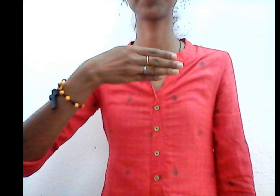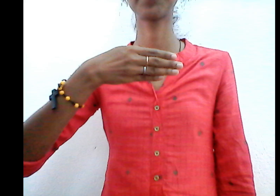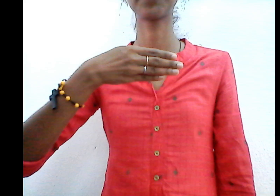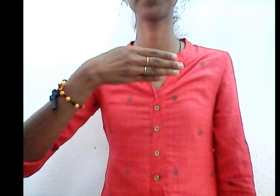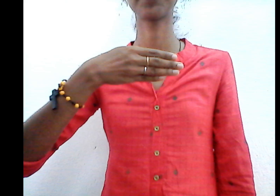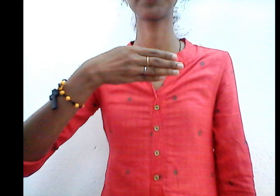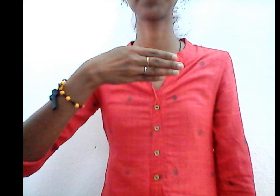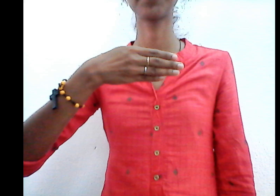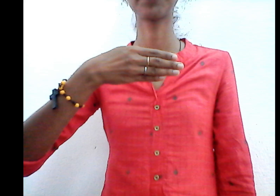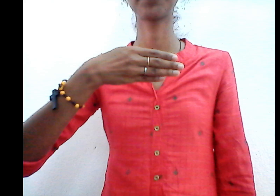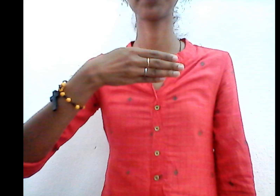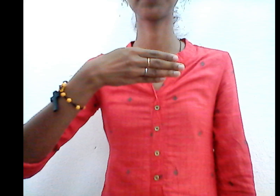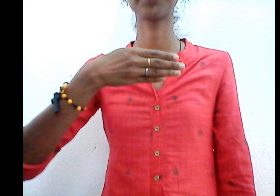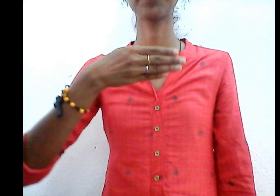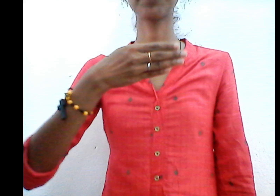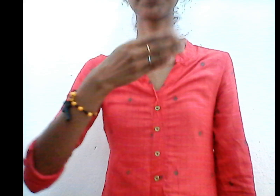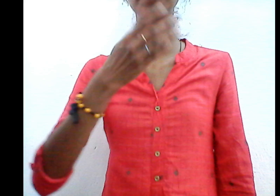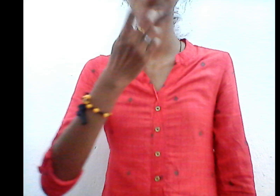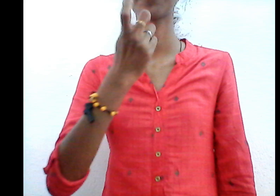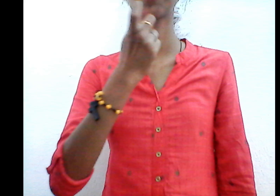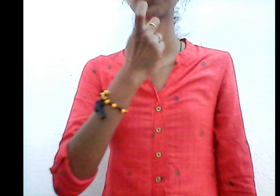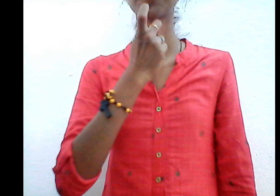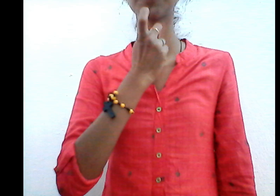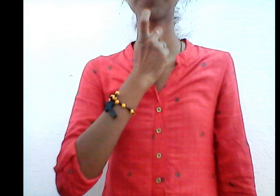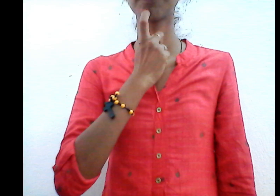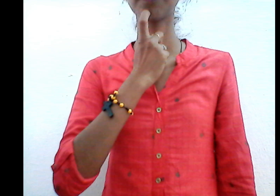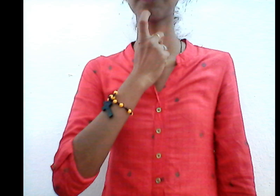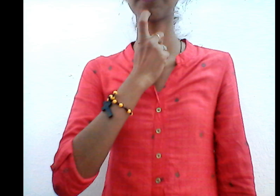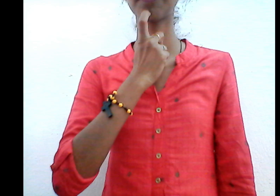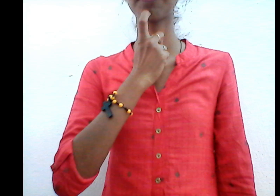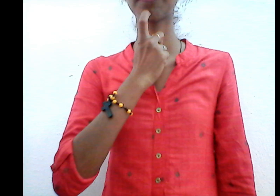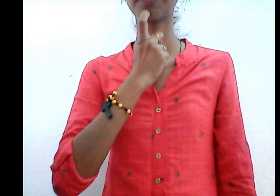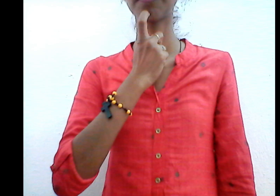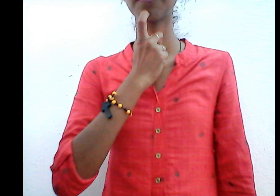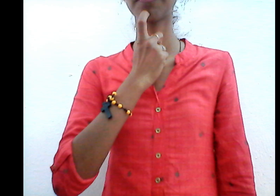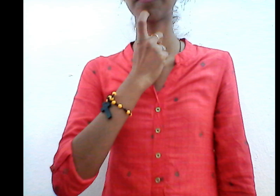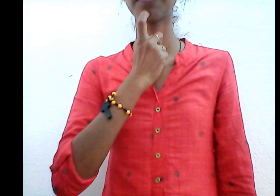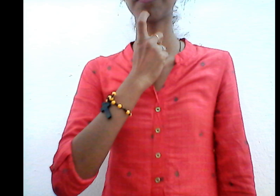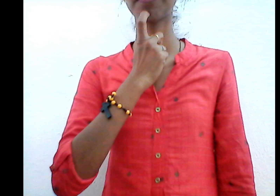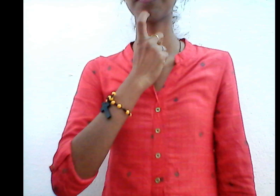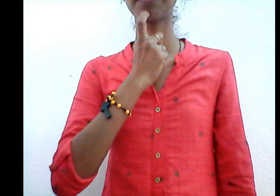അം